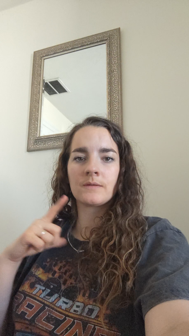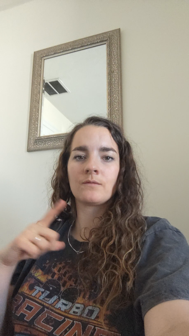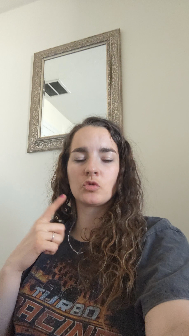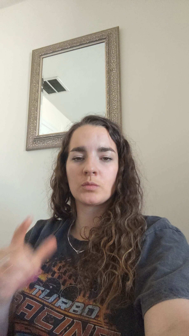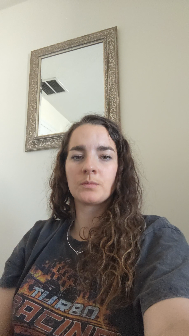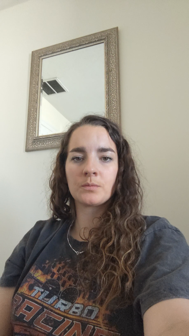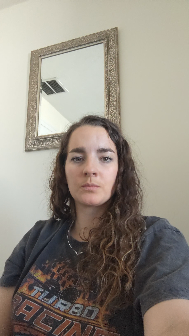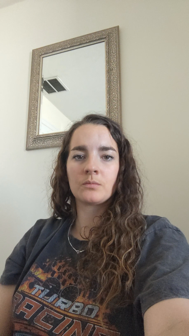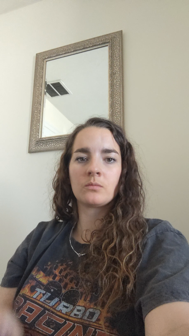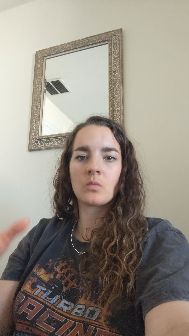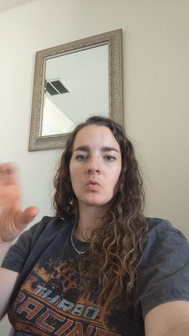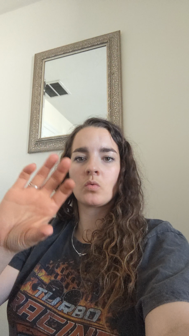pour